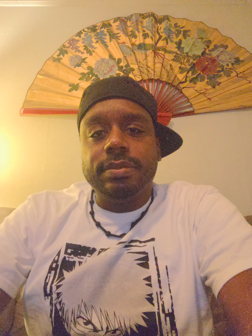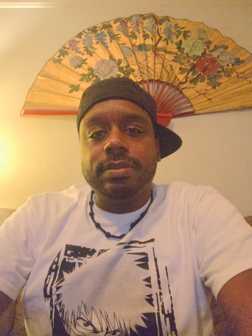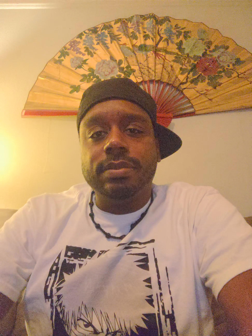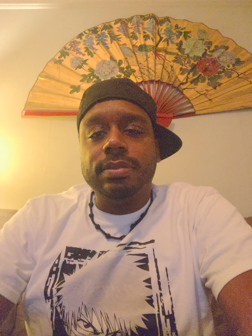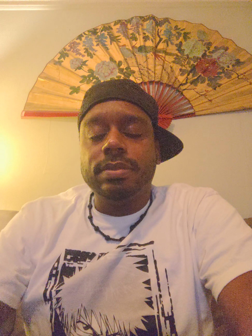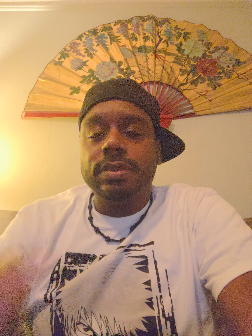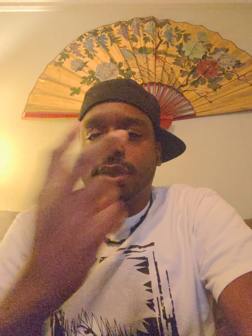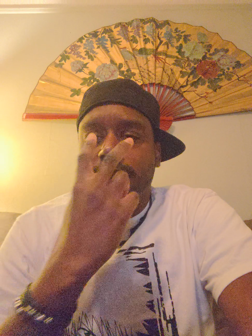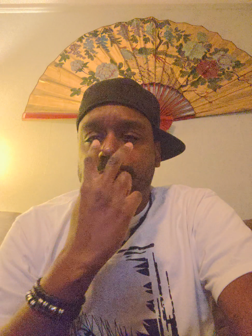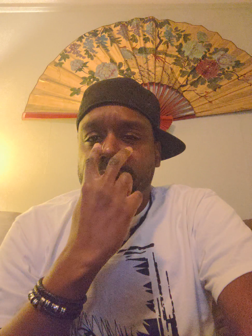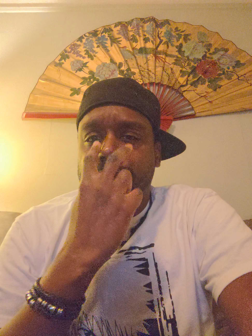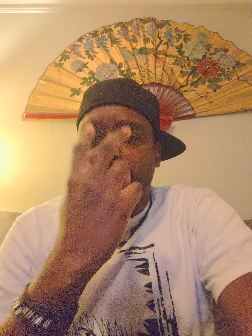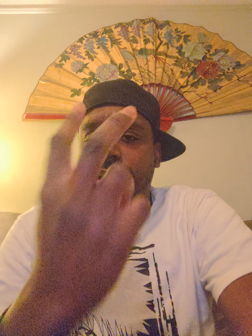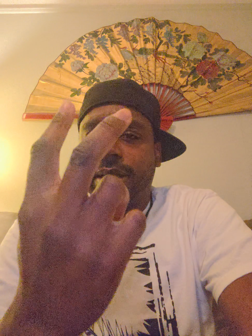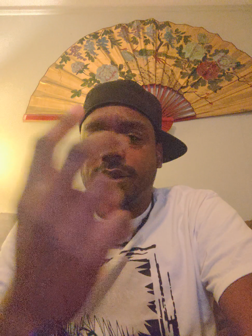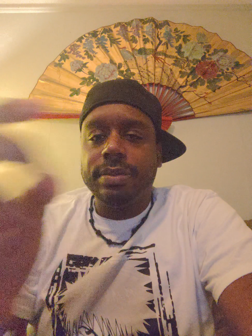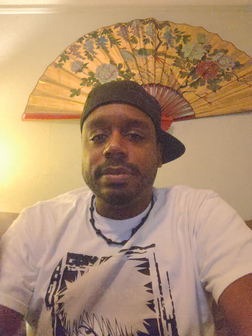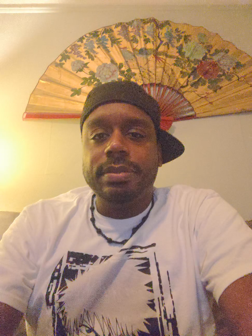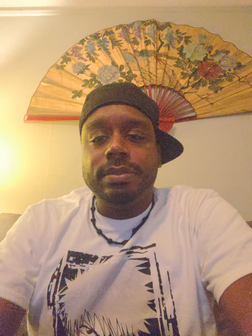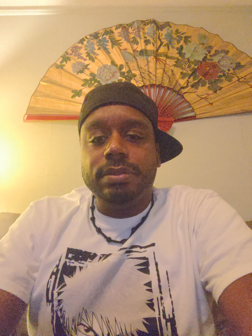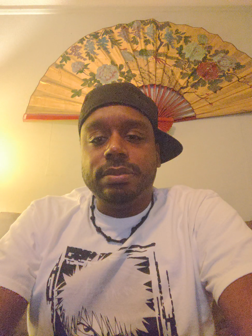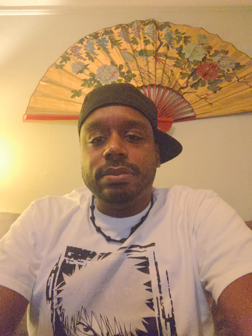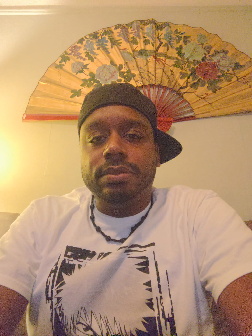see